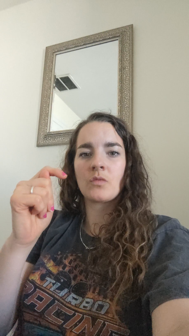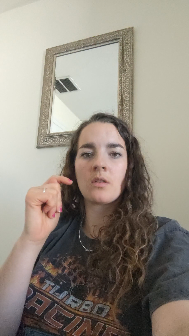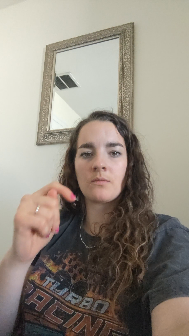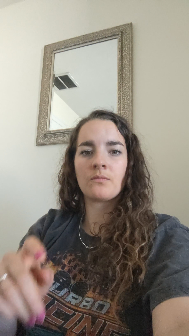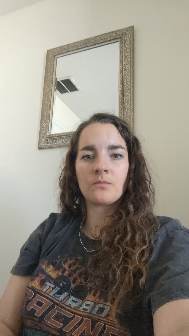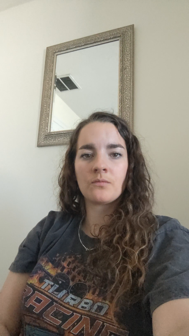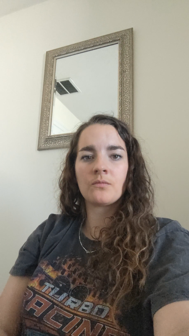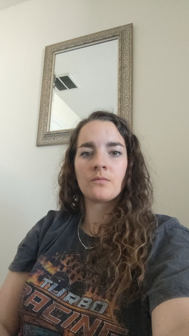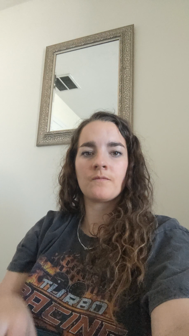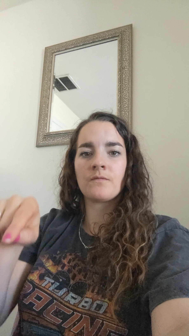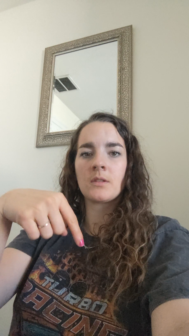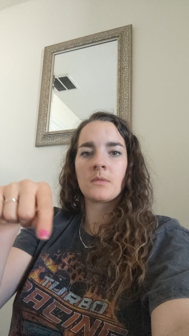flip-flop